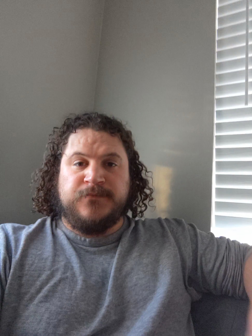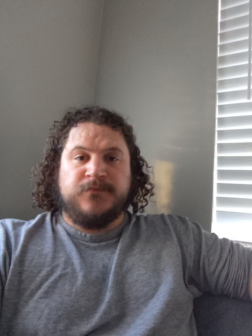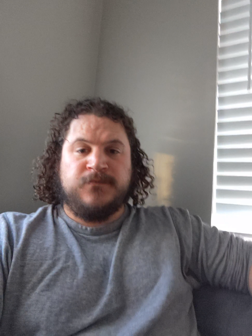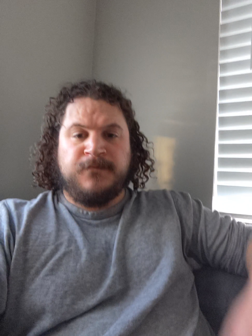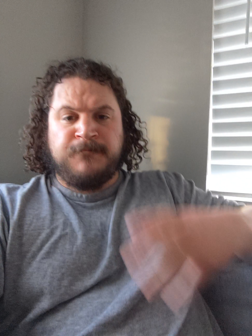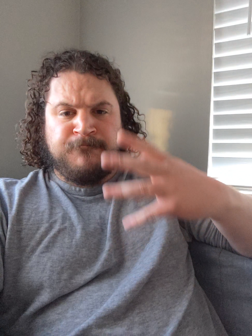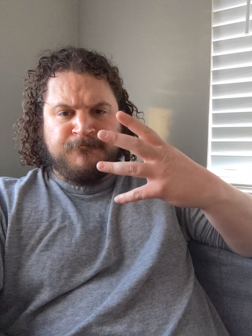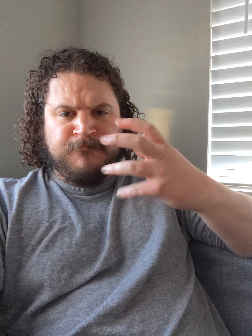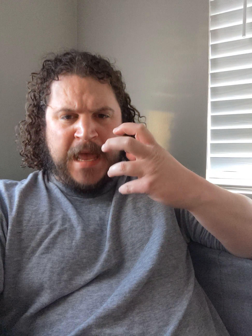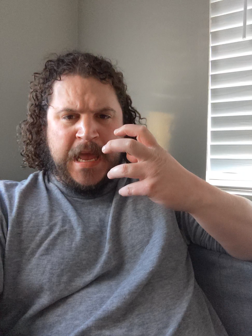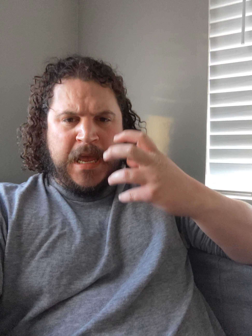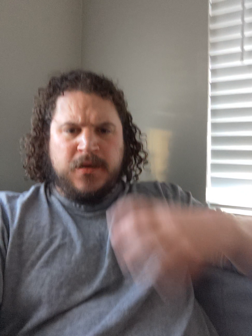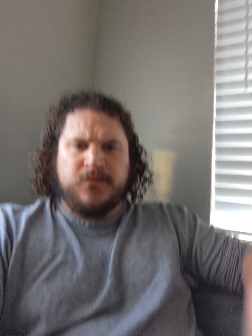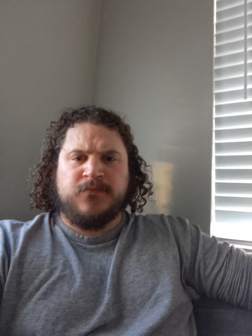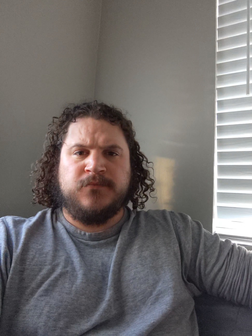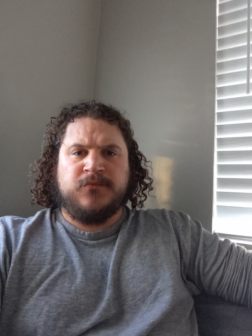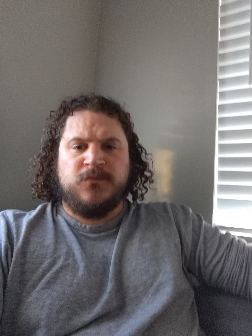mad